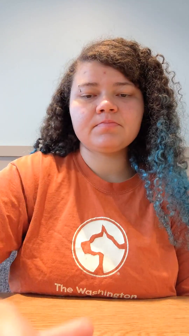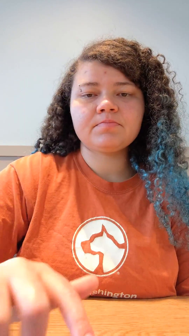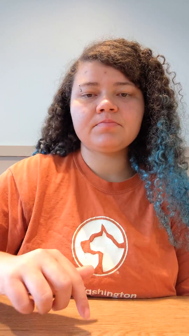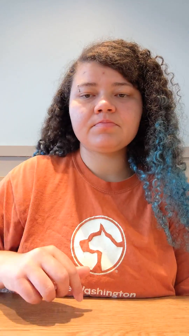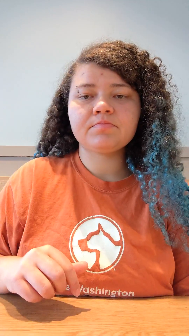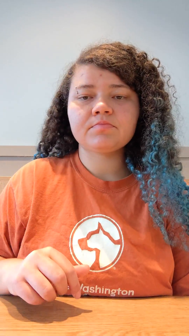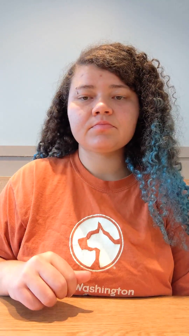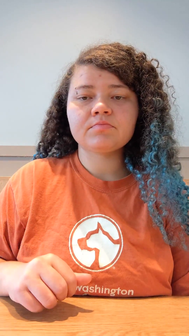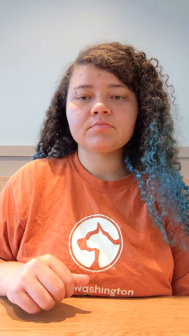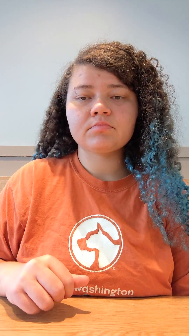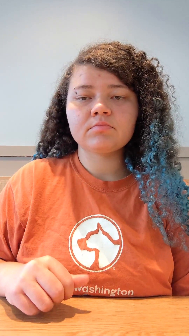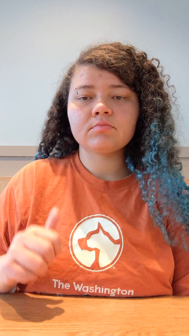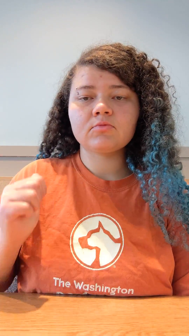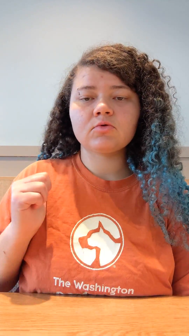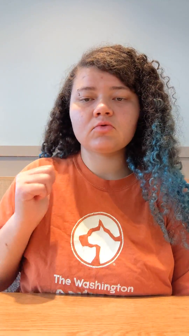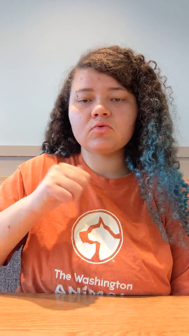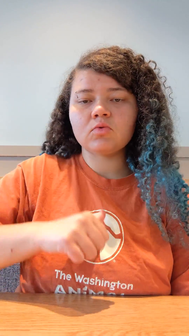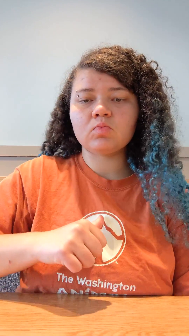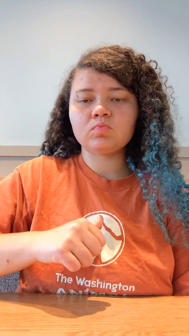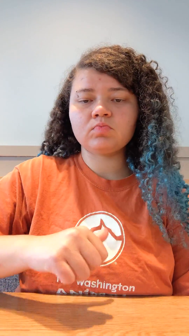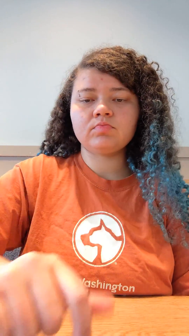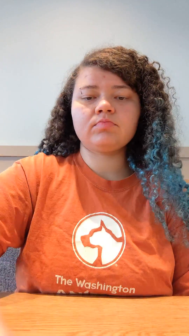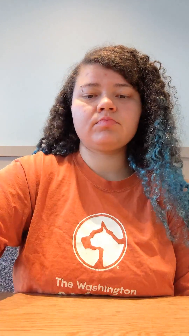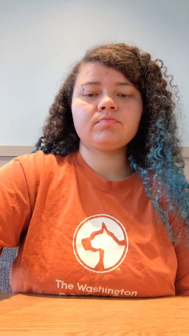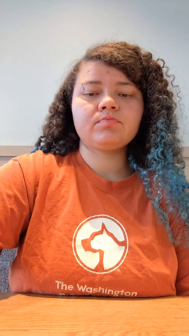coats